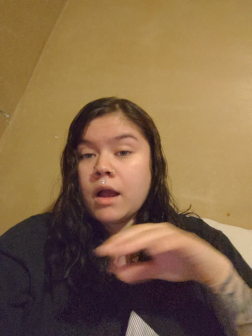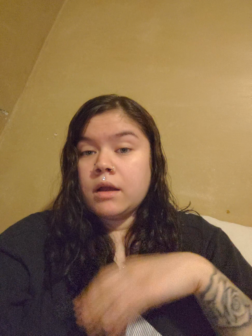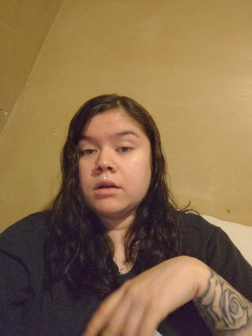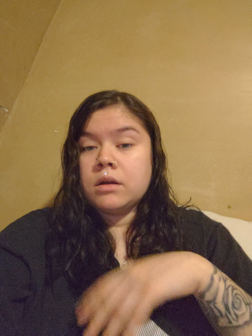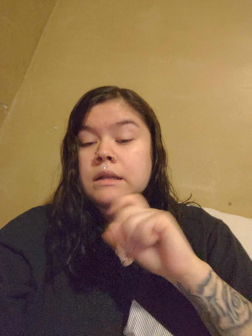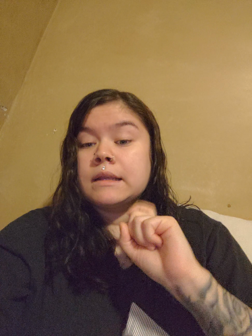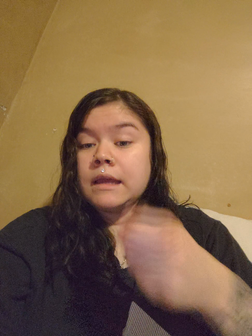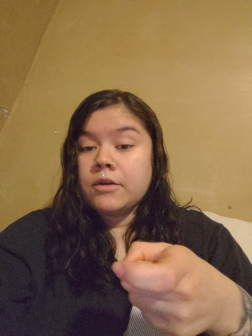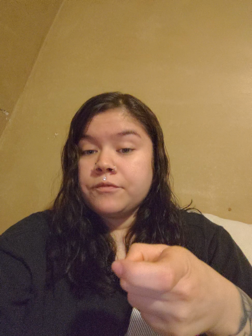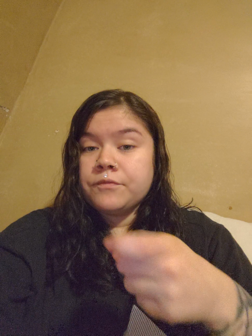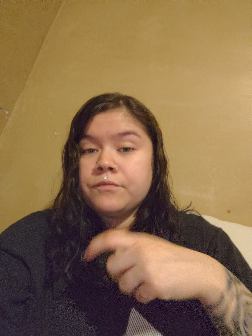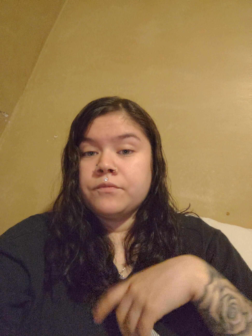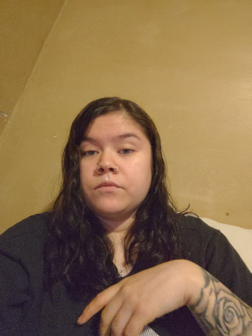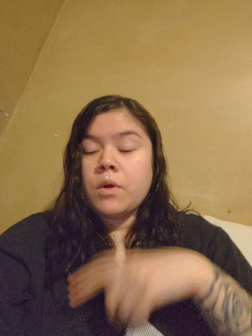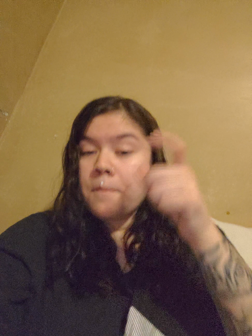gift